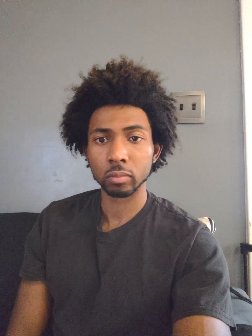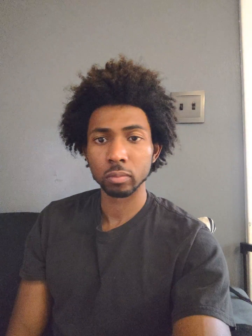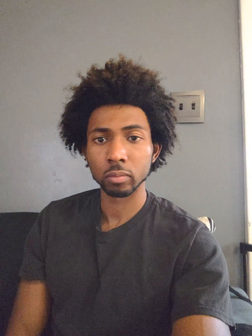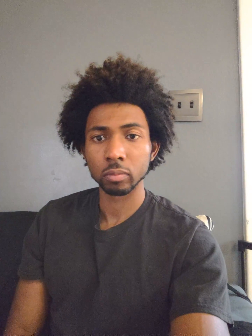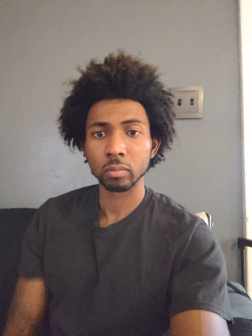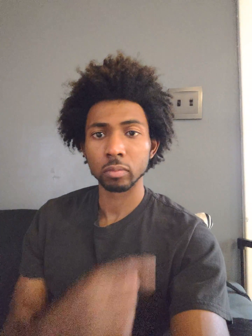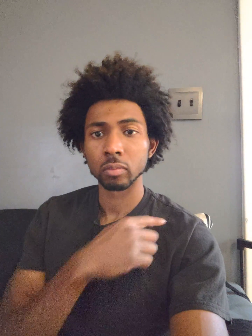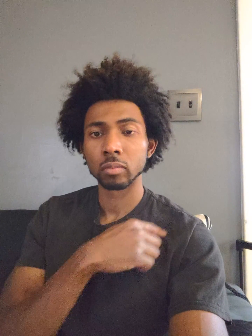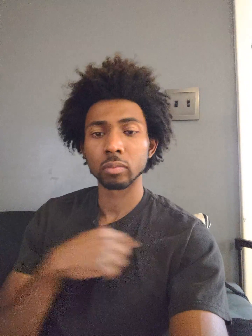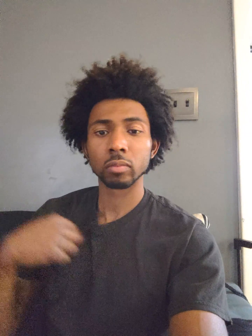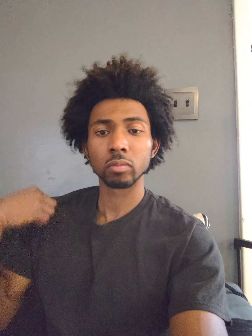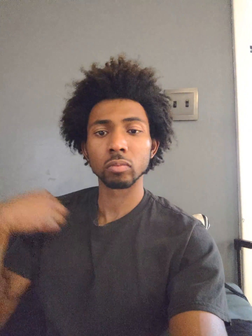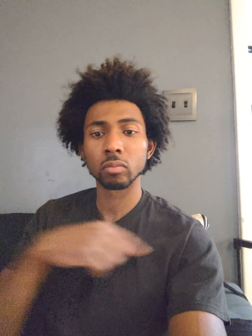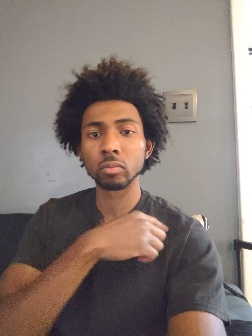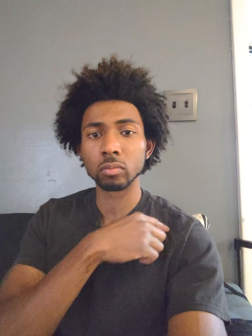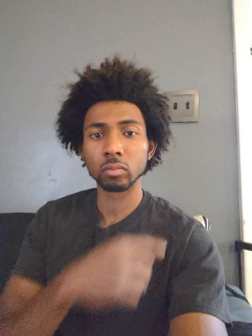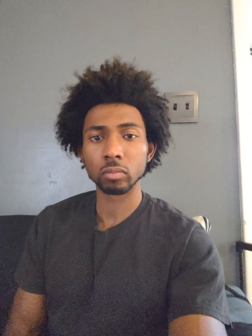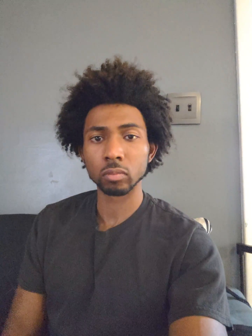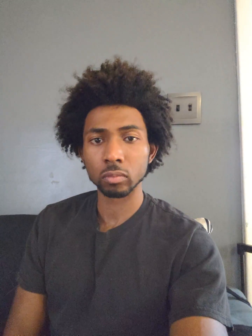bib